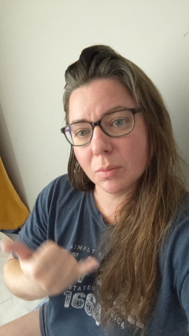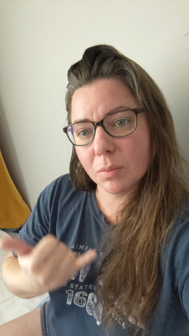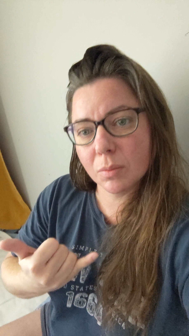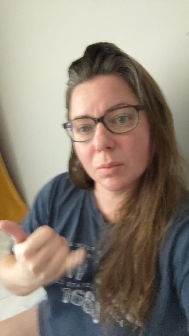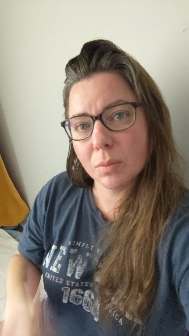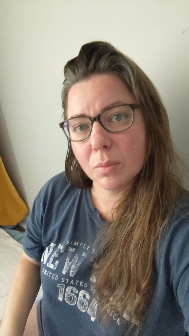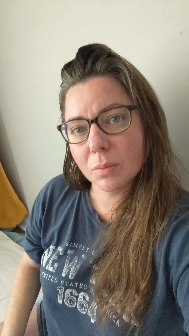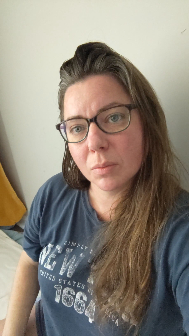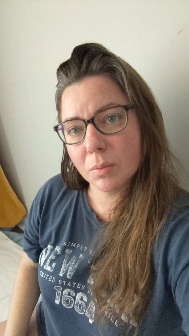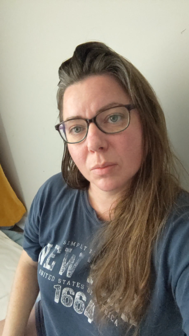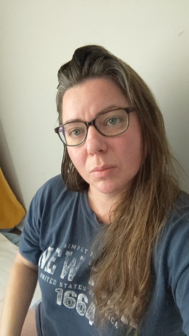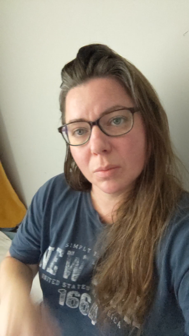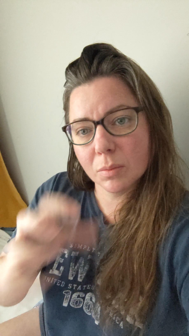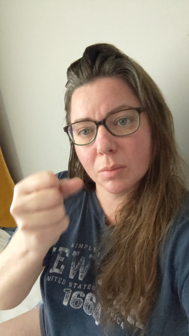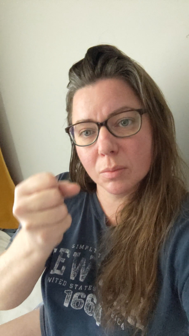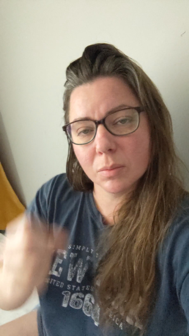get